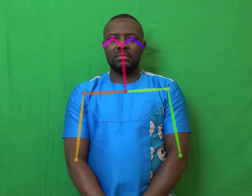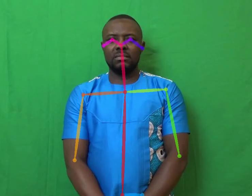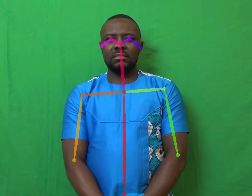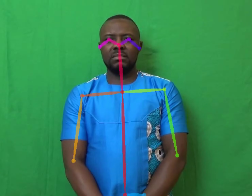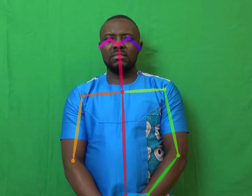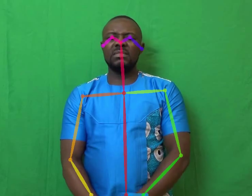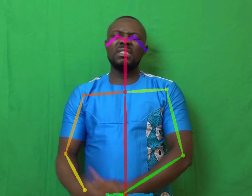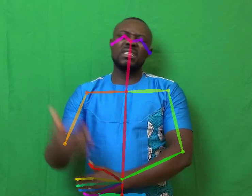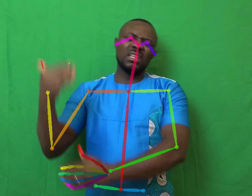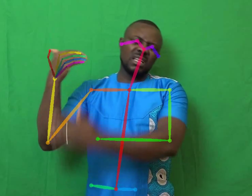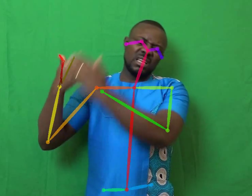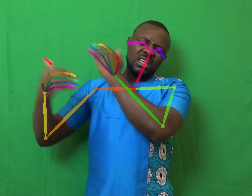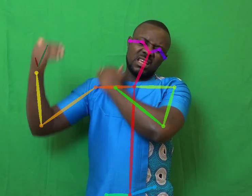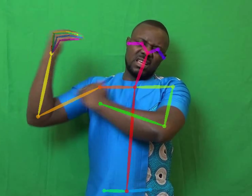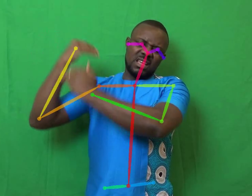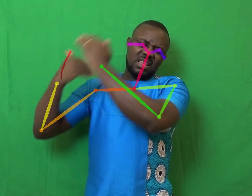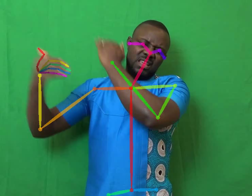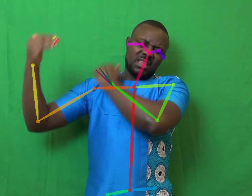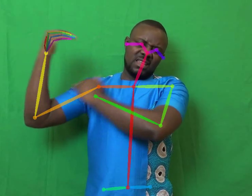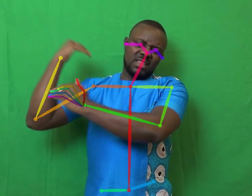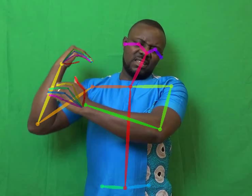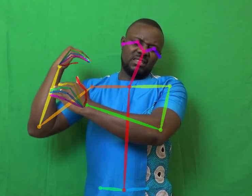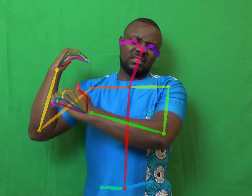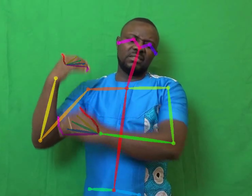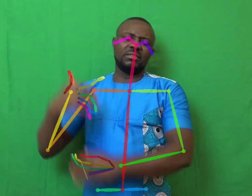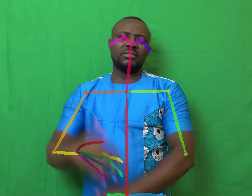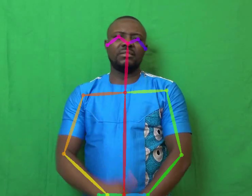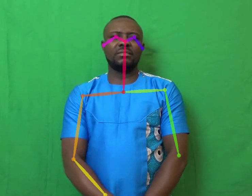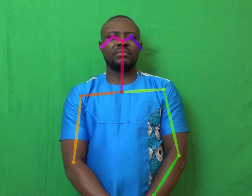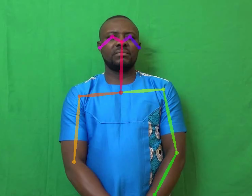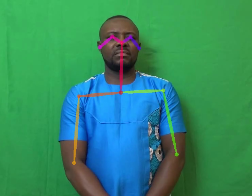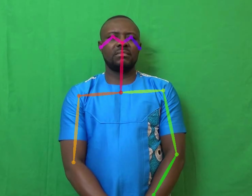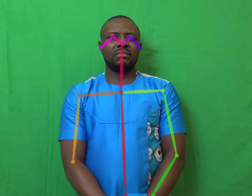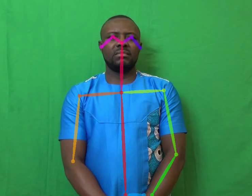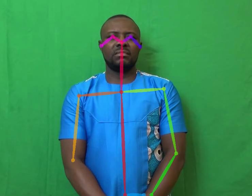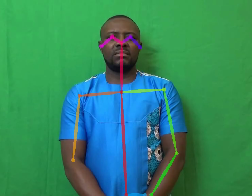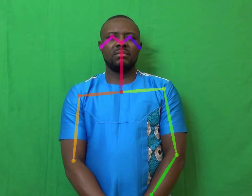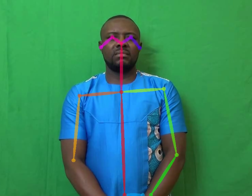ancient or long ago